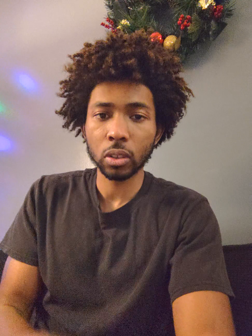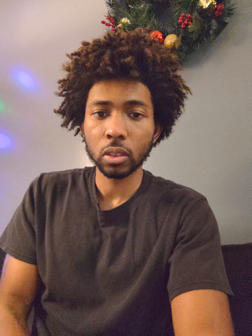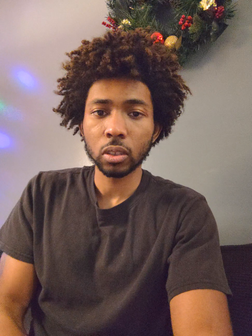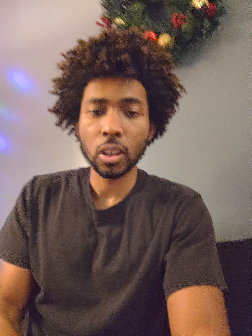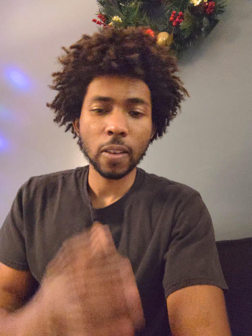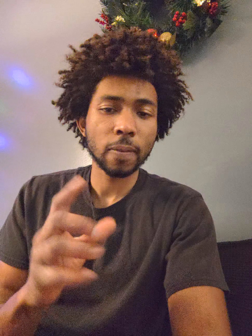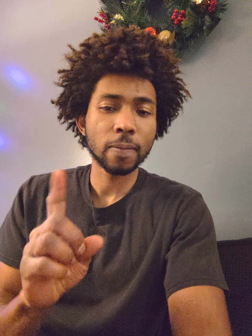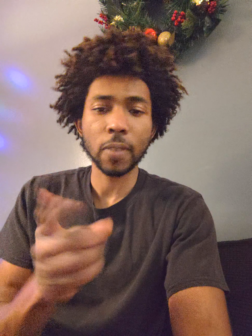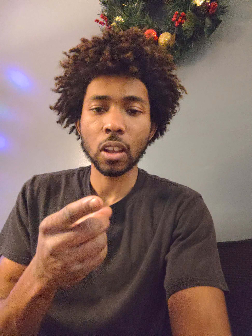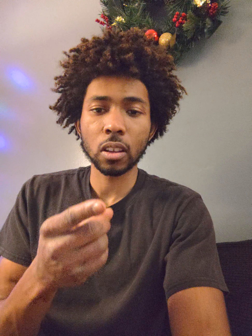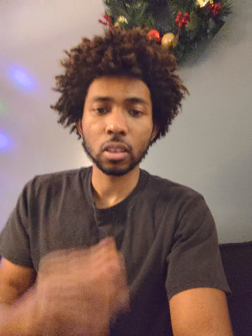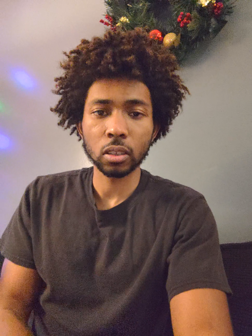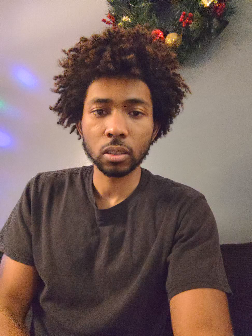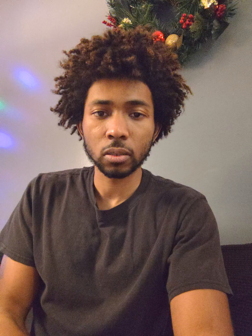first